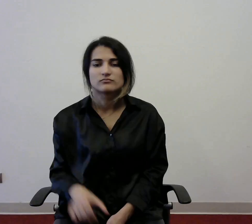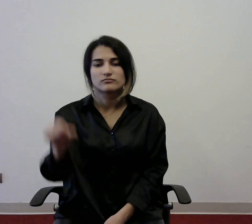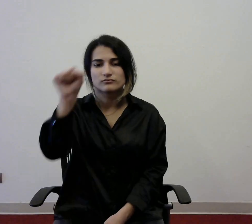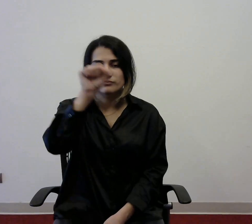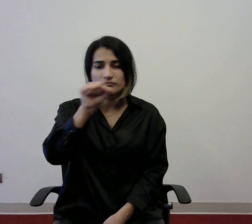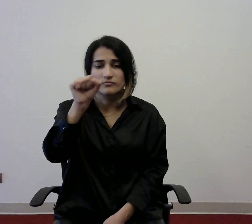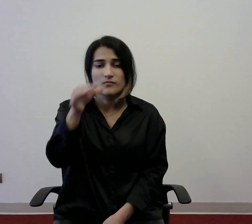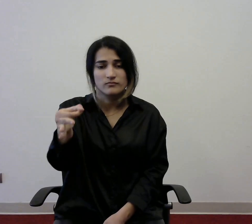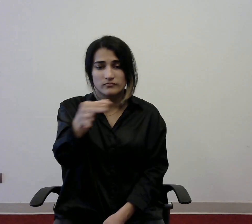abşeron rayon